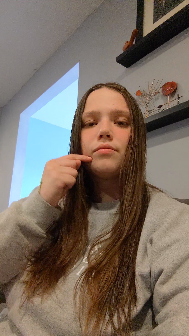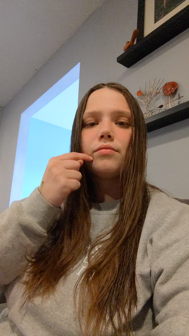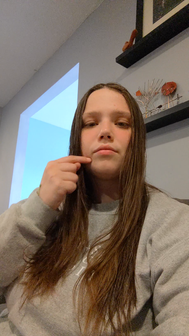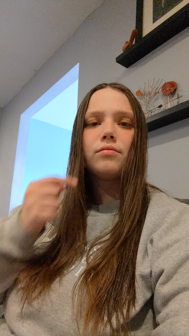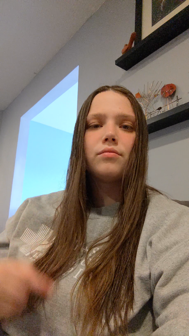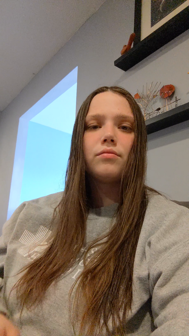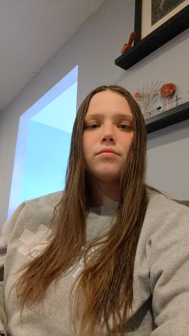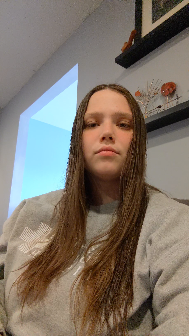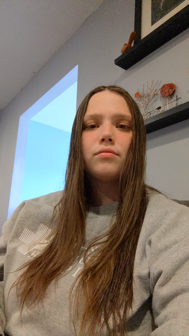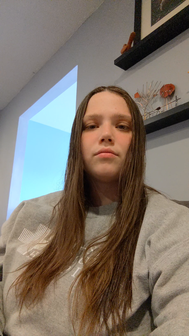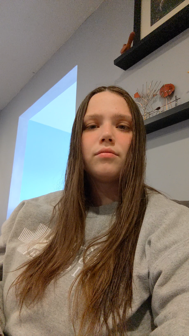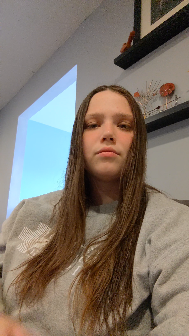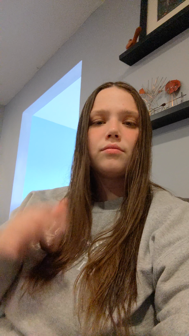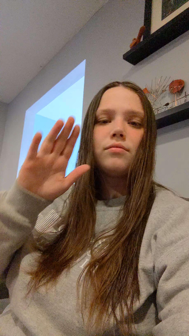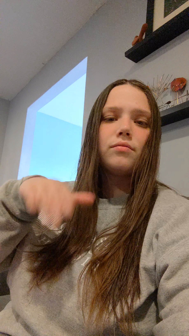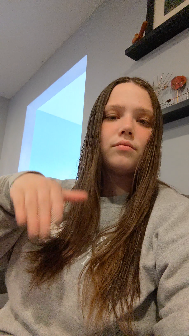paint